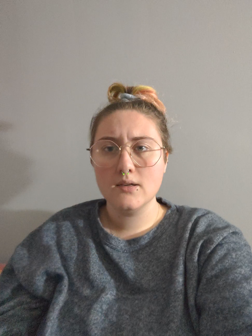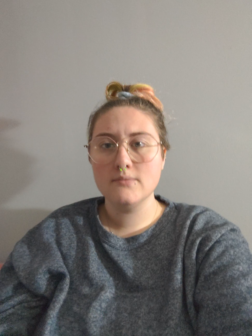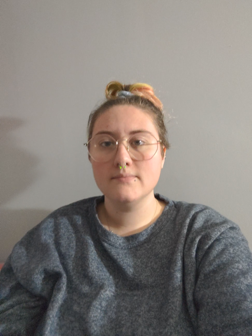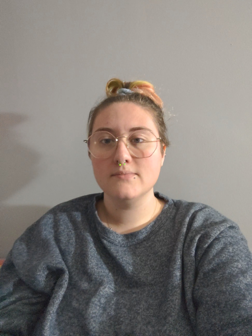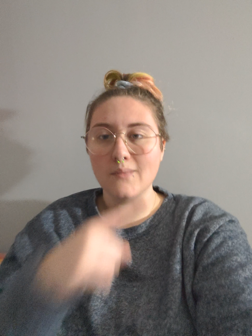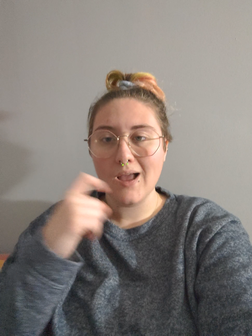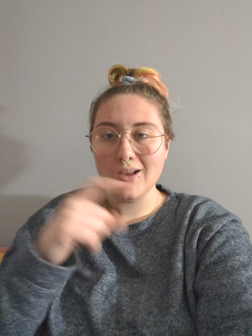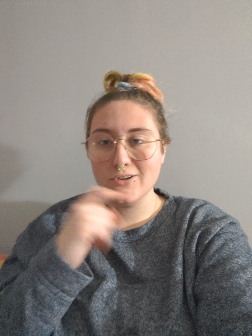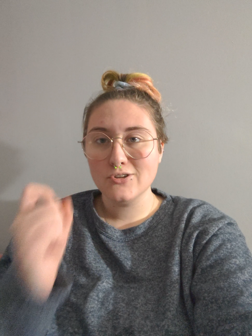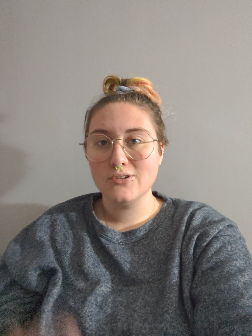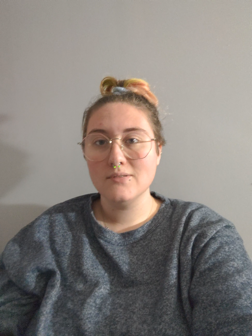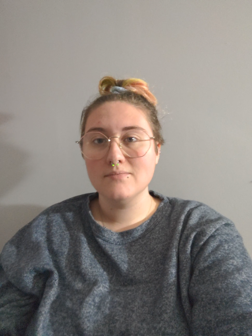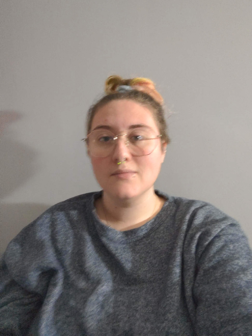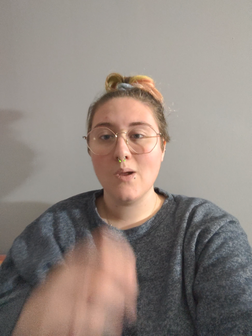dryer